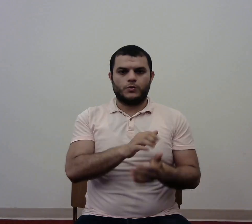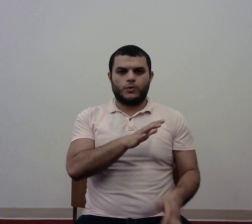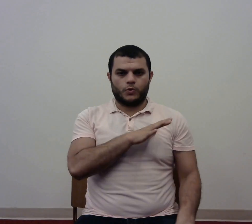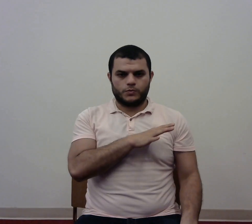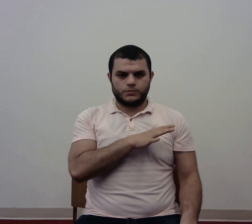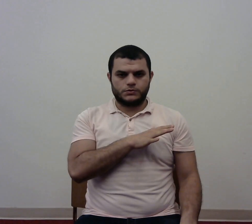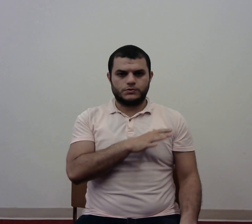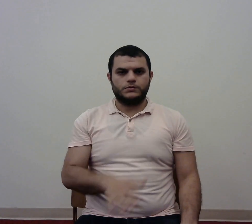olmaq